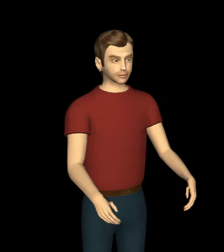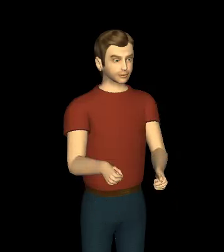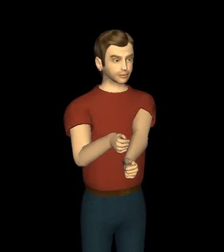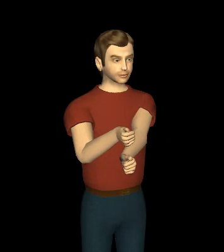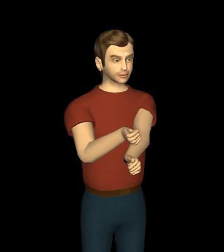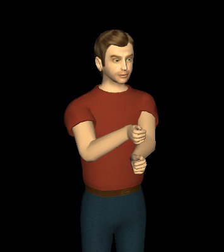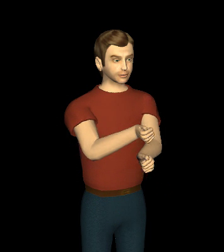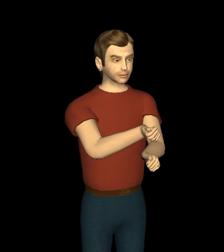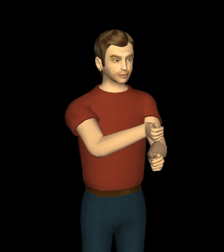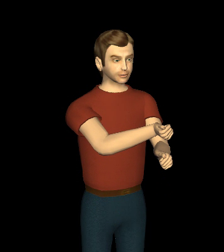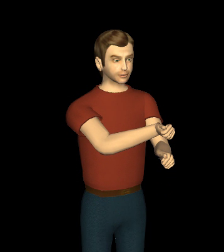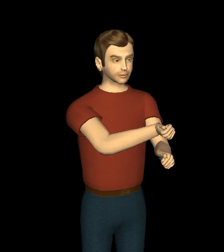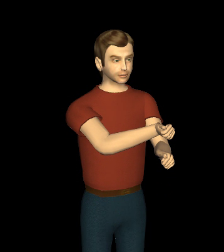يمسح